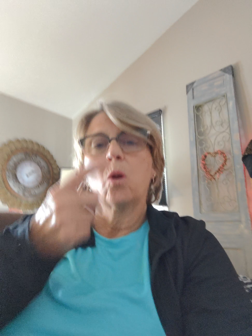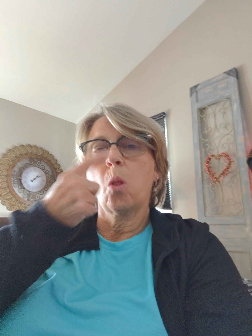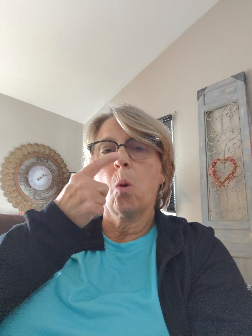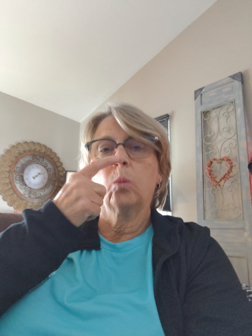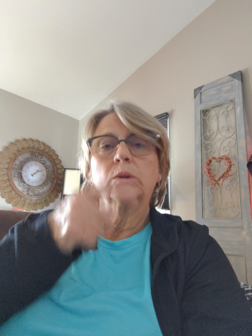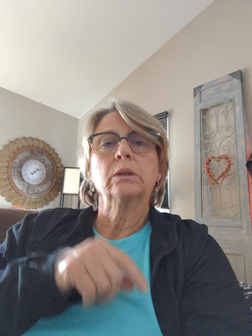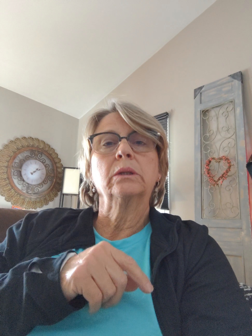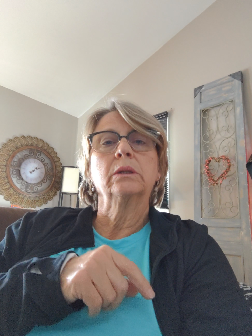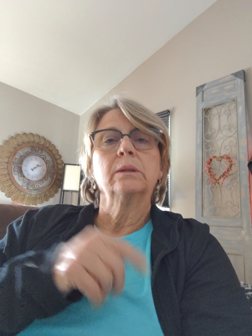nose